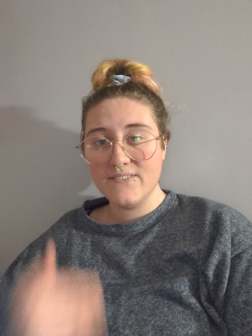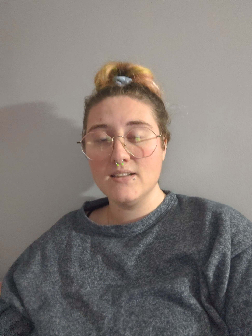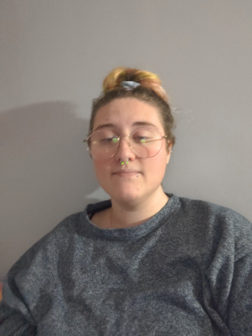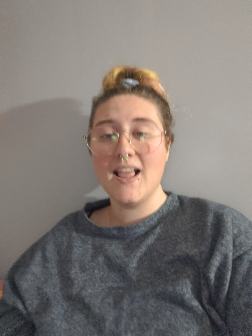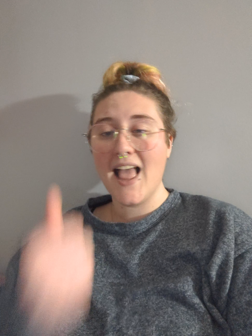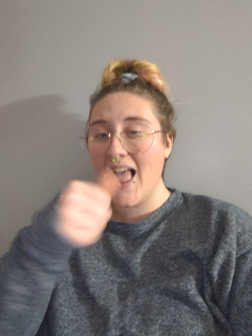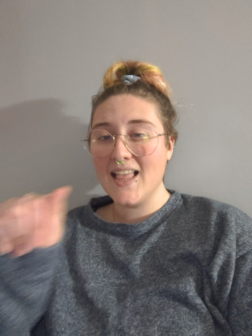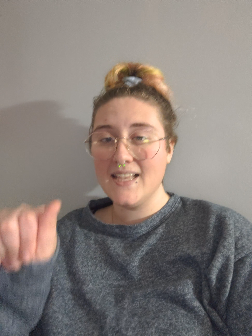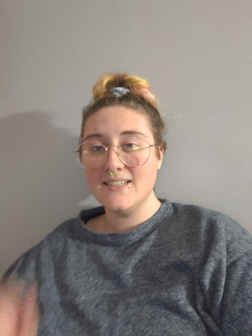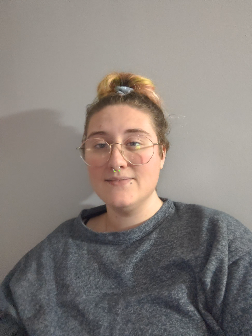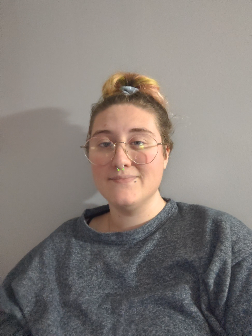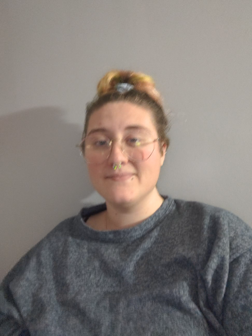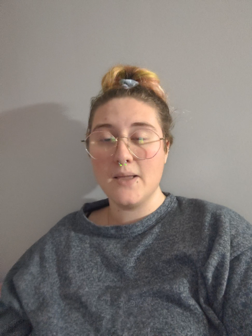any